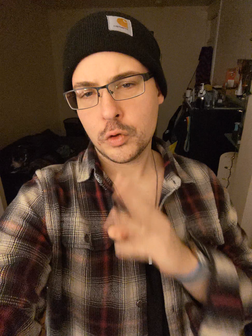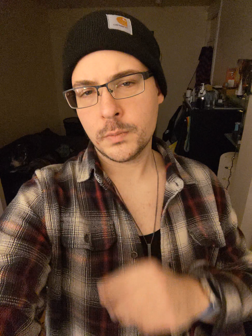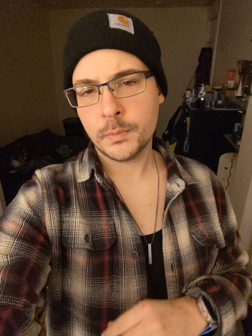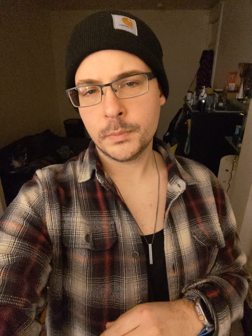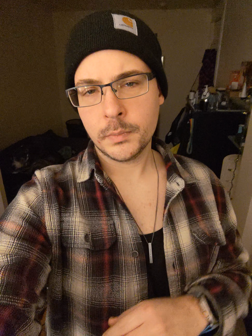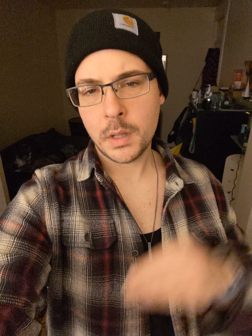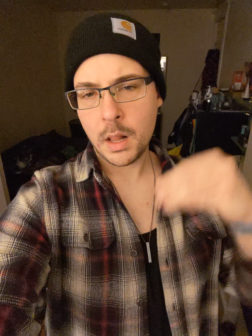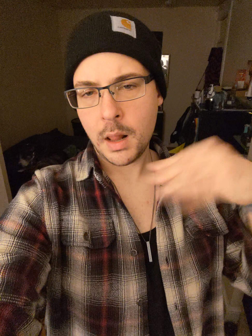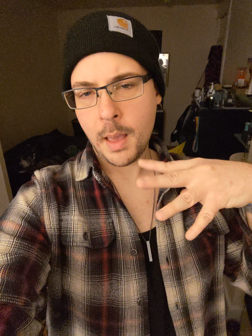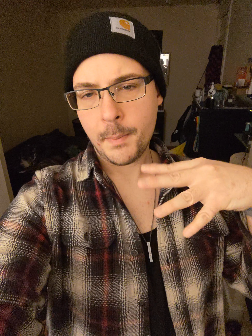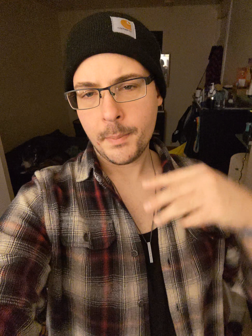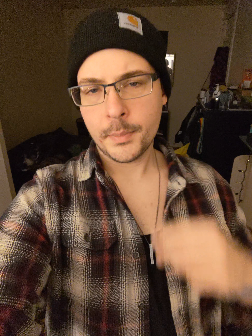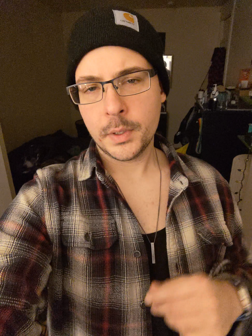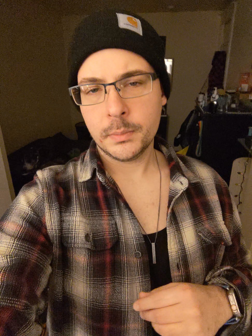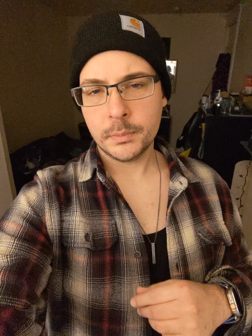lamp